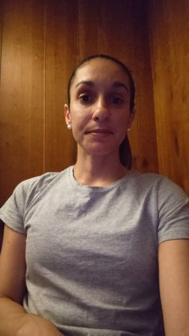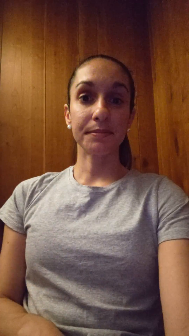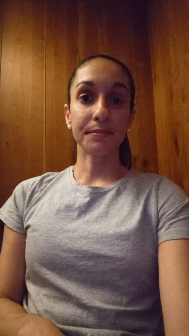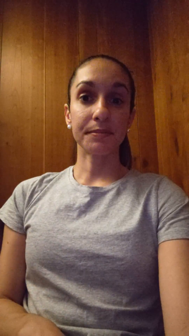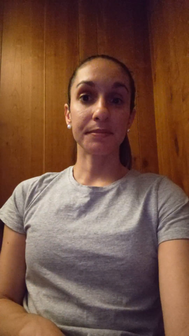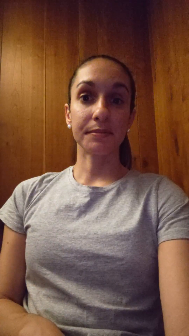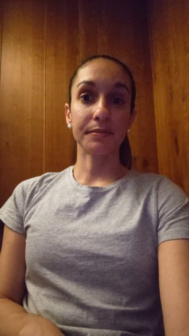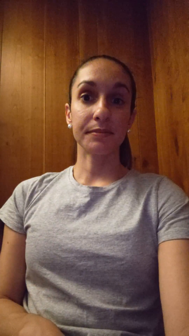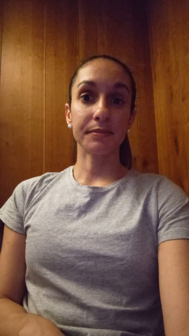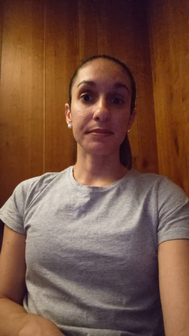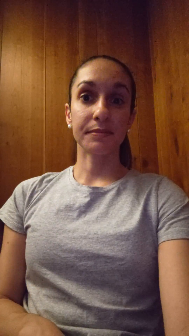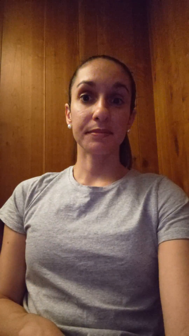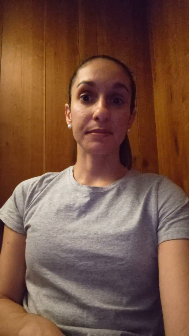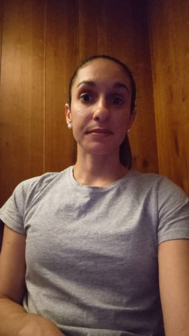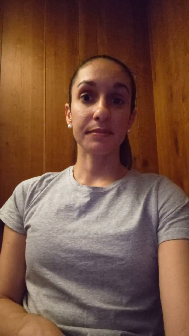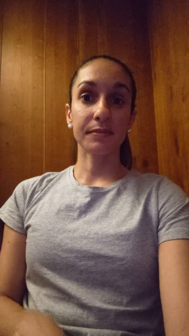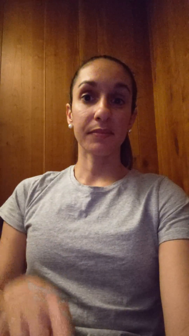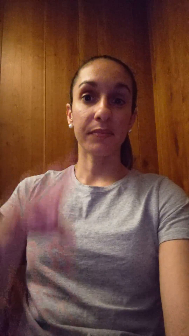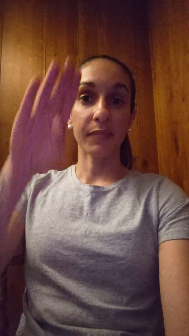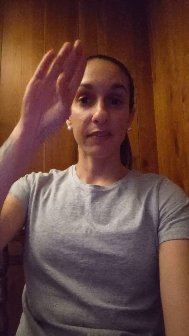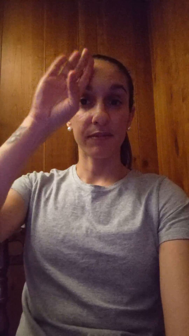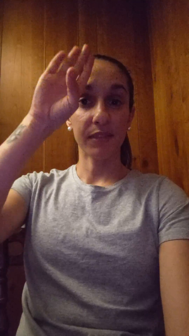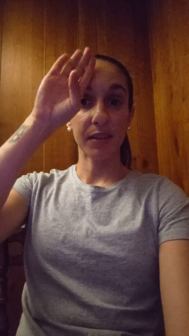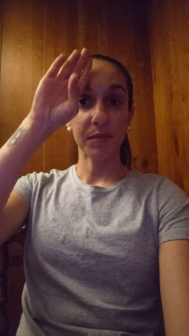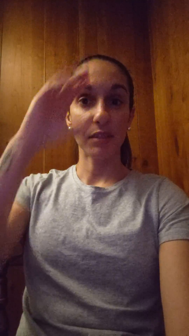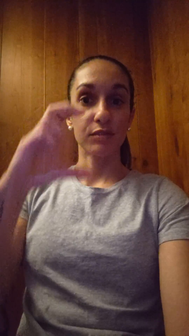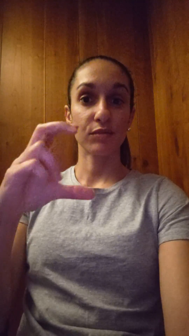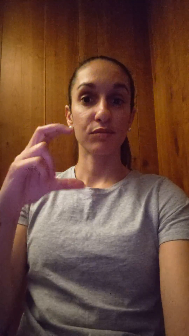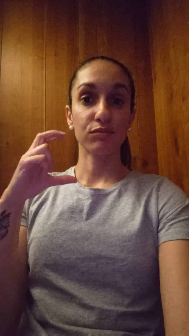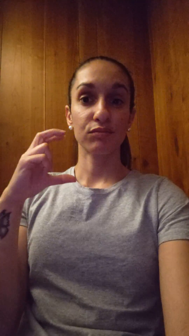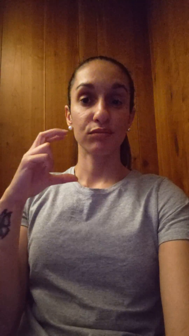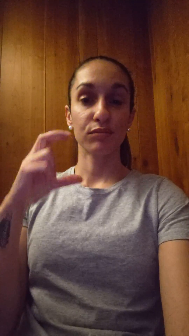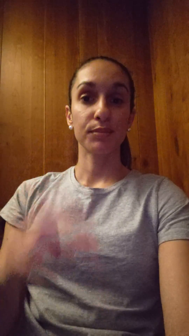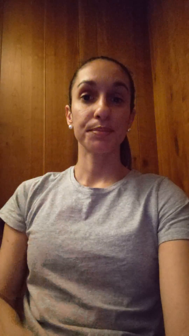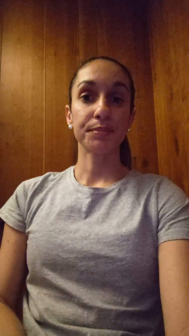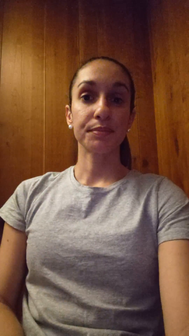fire truck